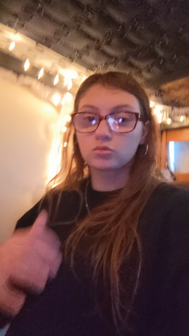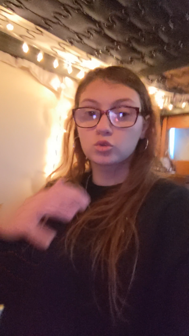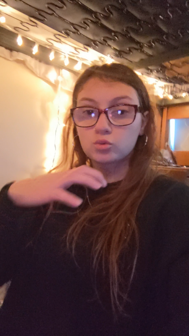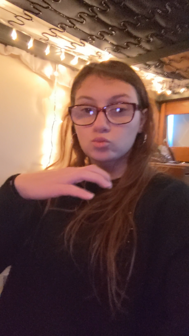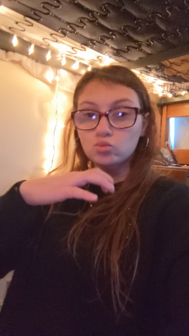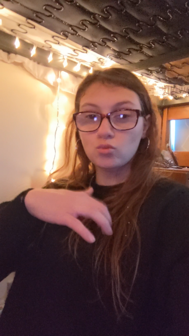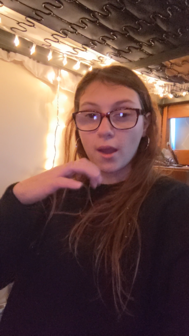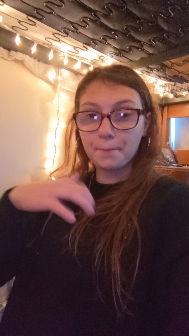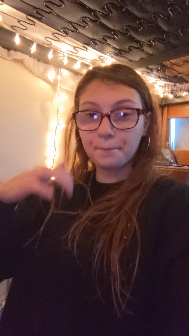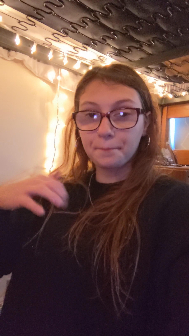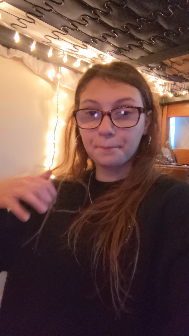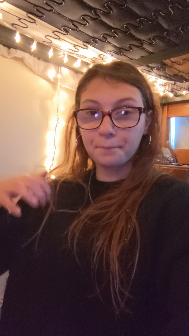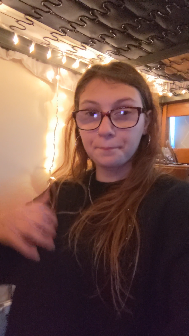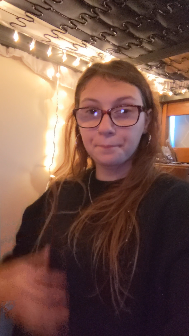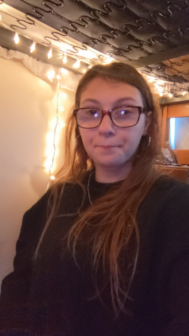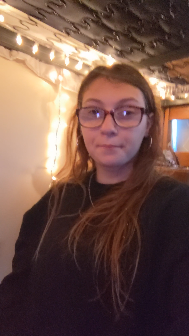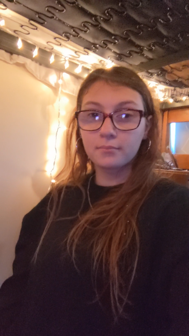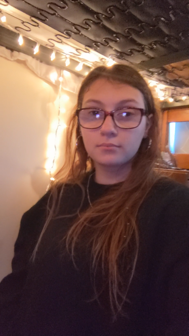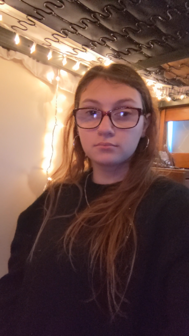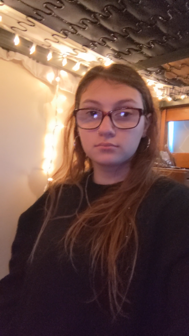grapes